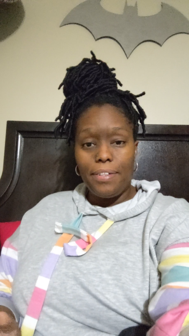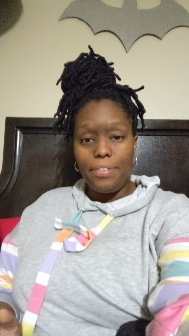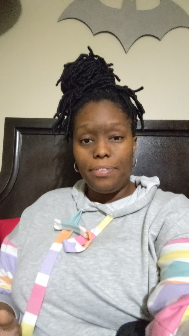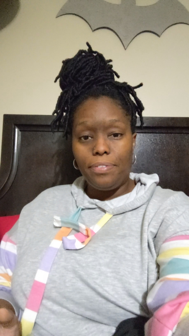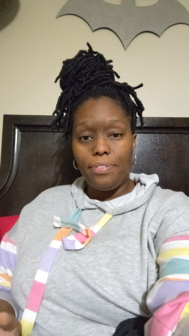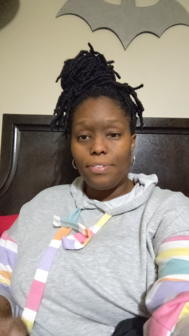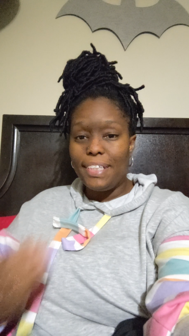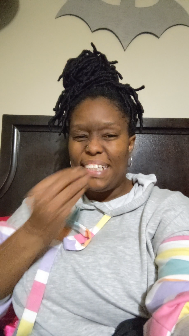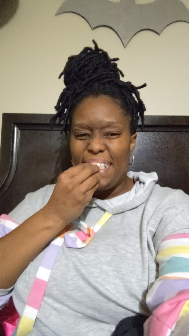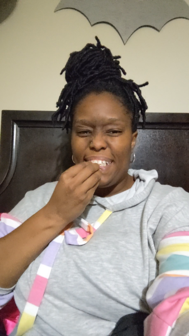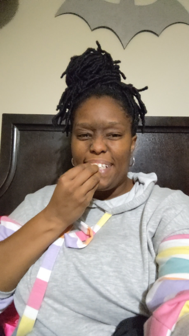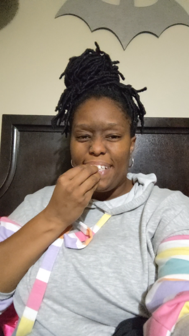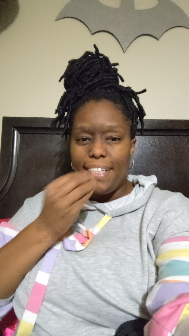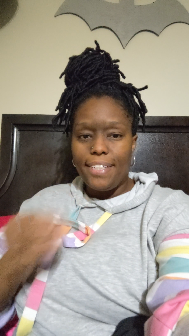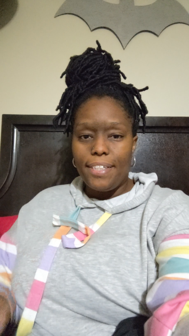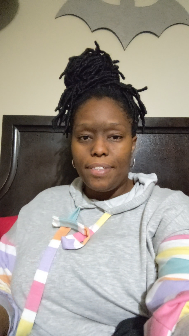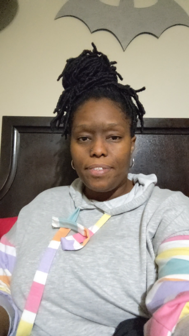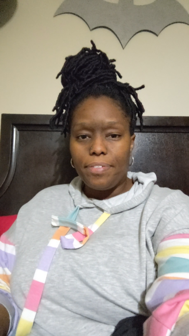eat